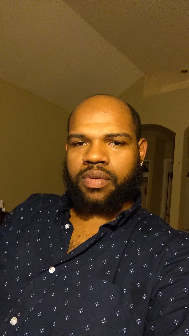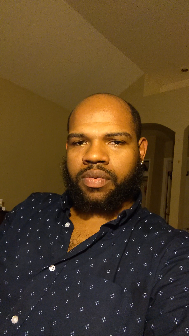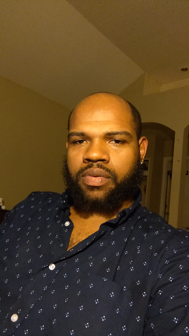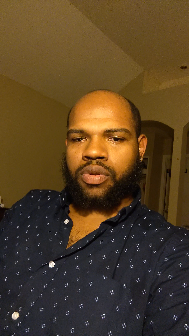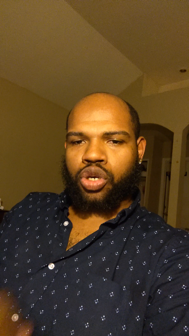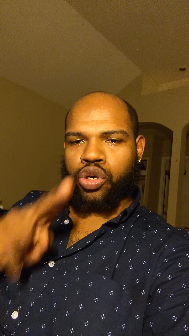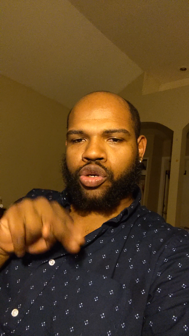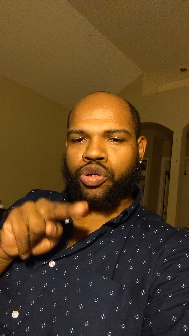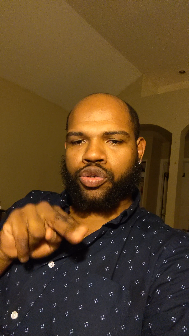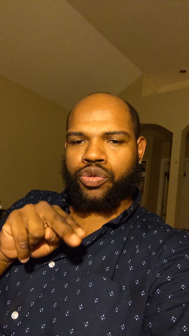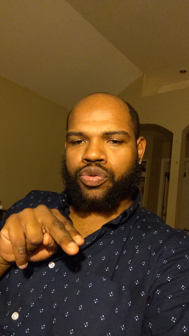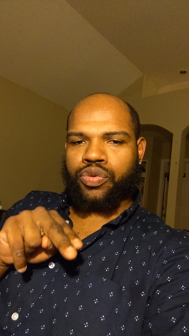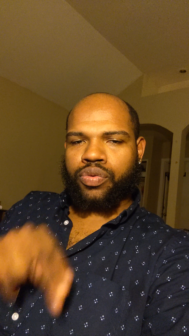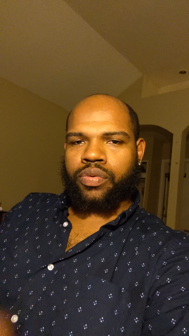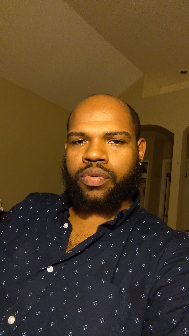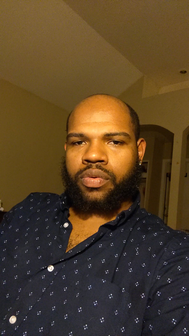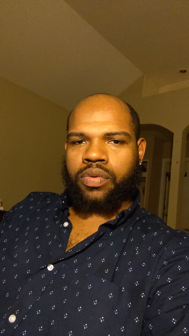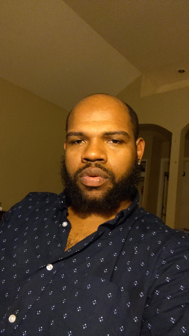nurse